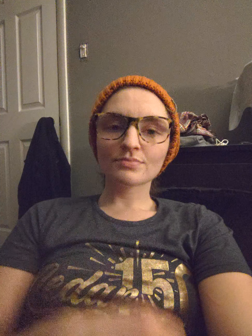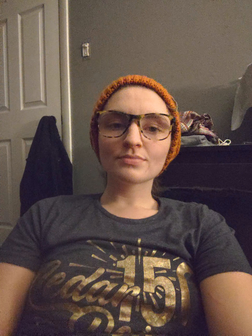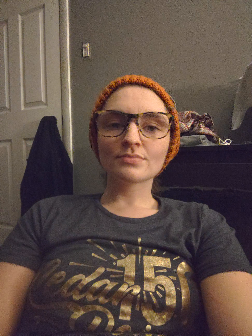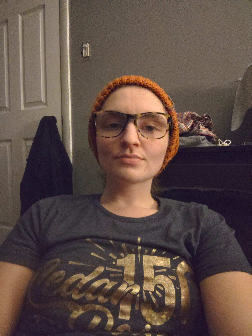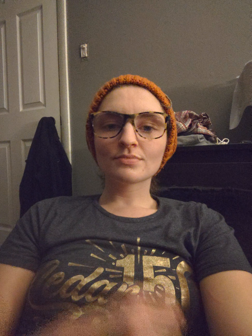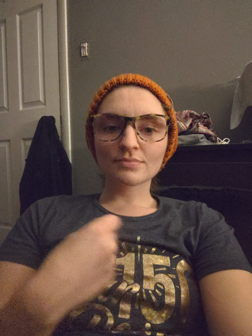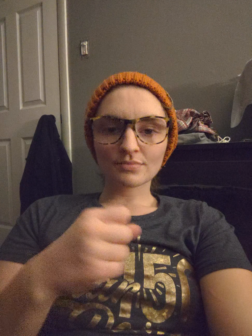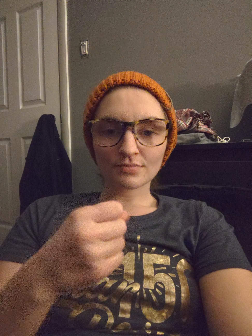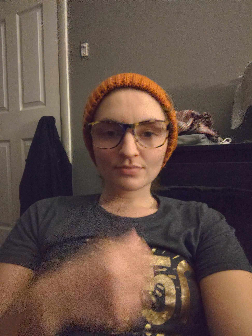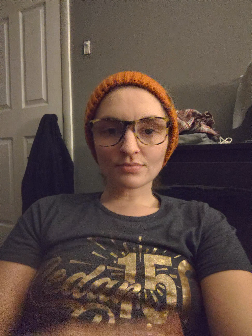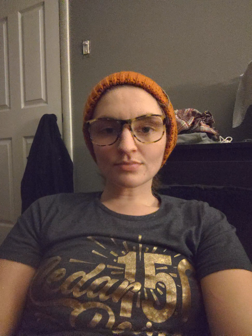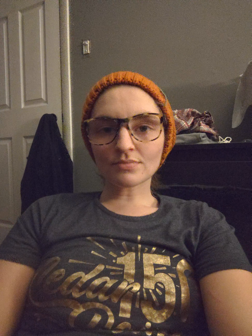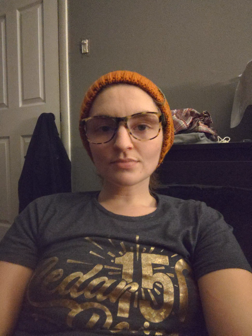make